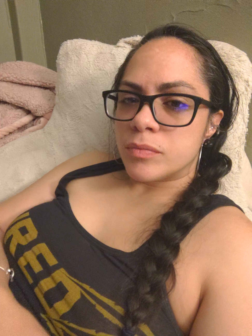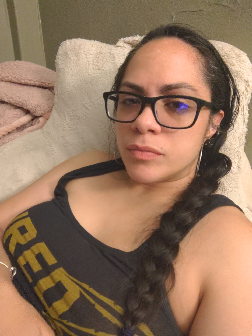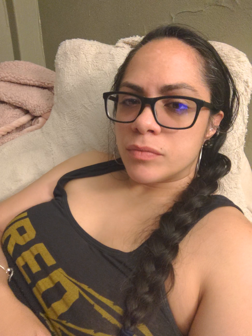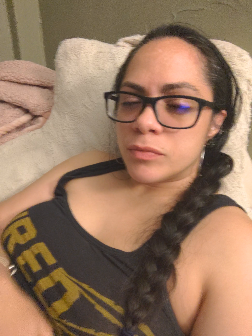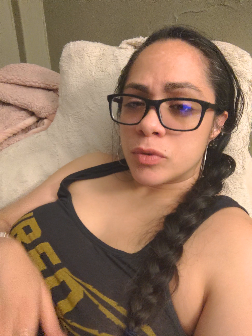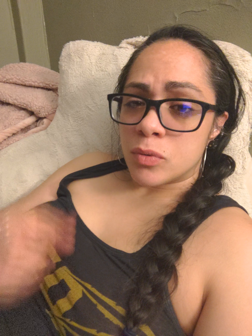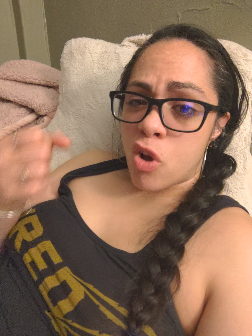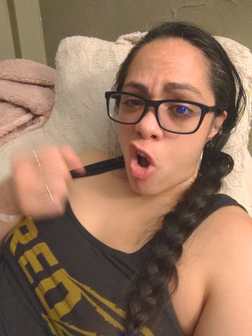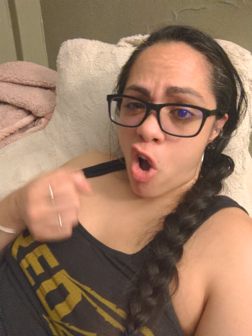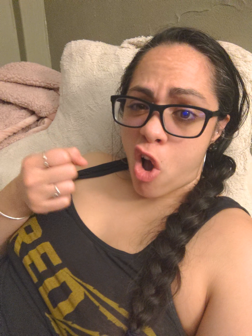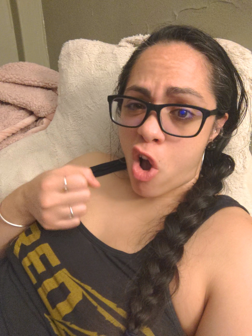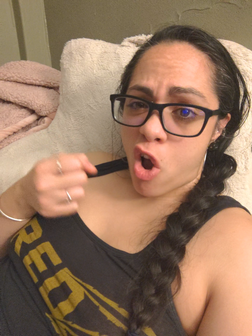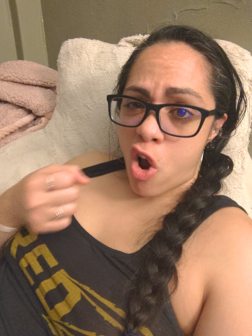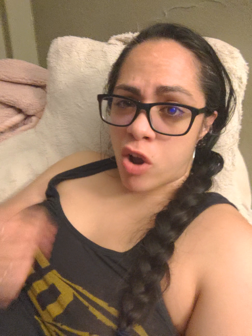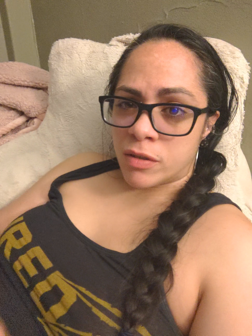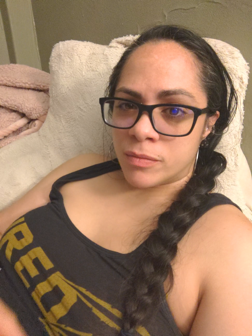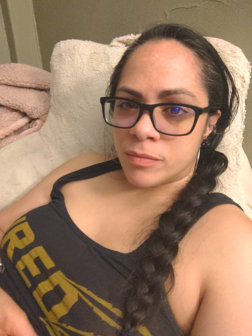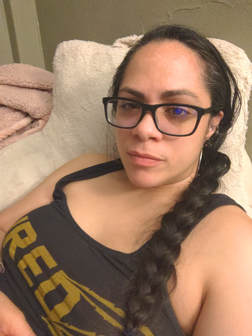car